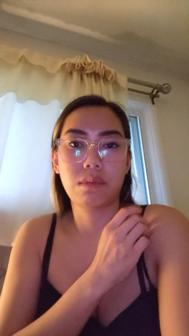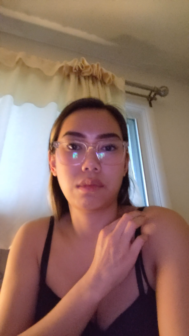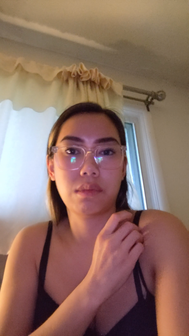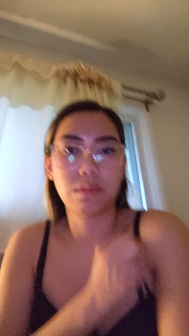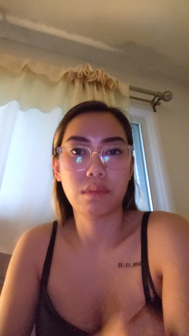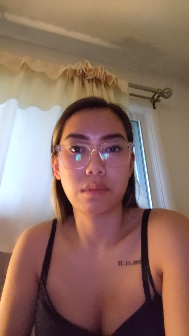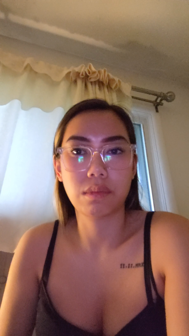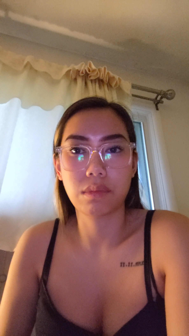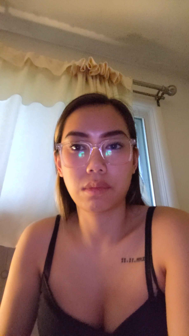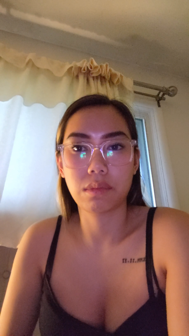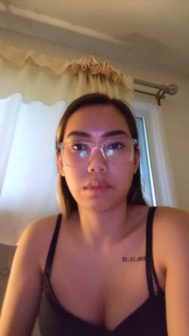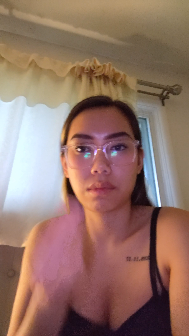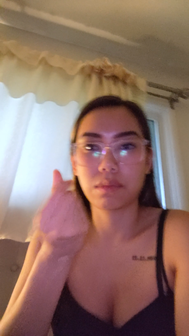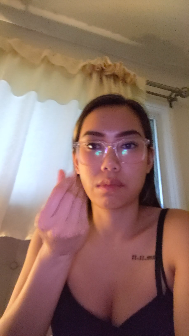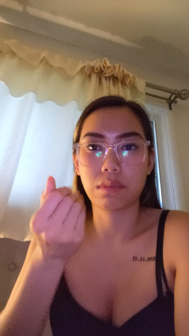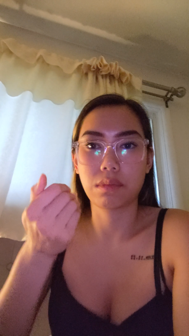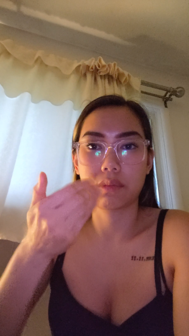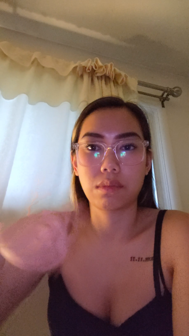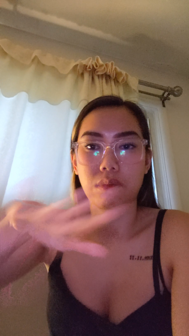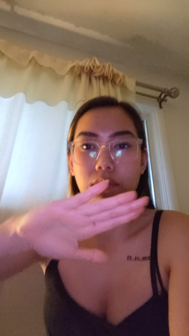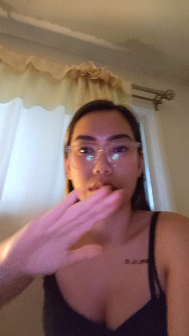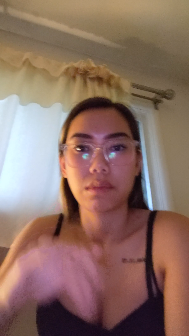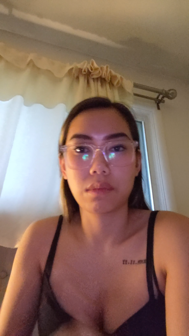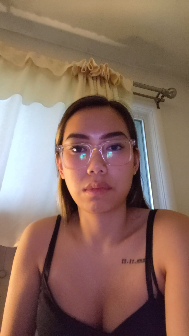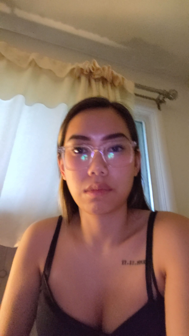garden